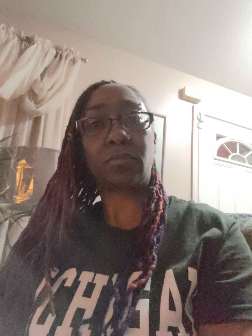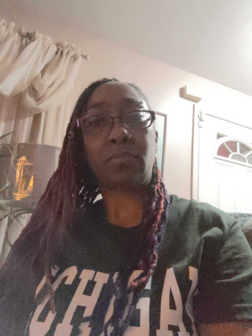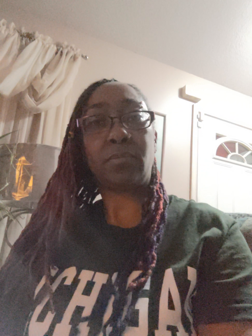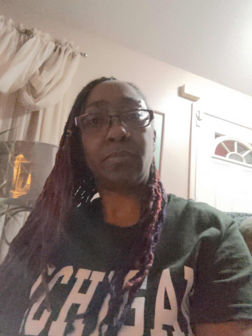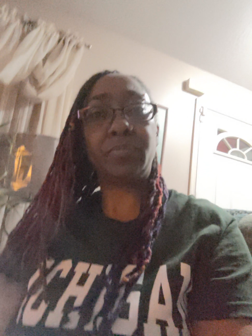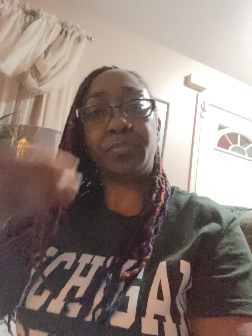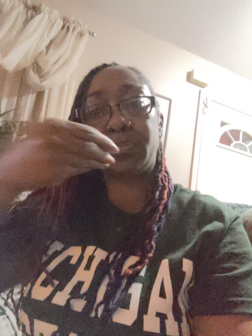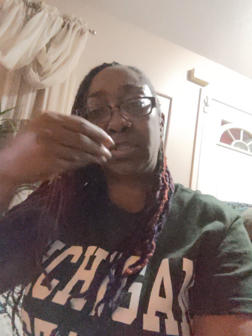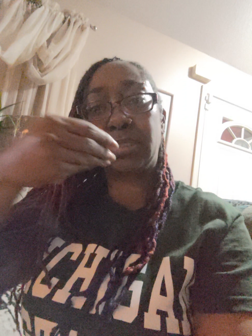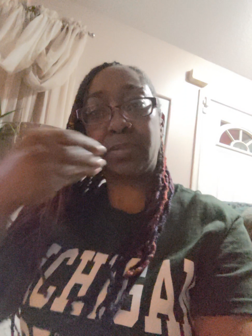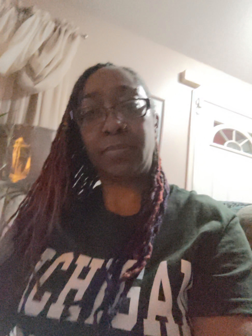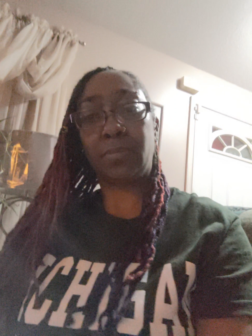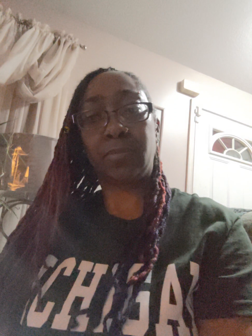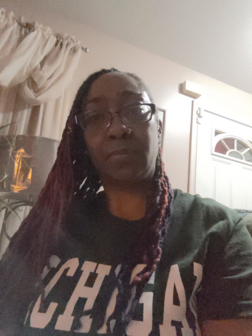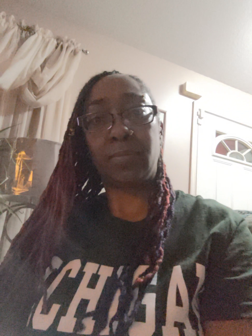pizza